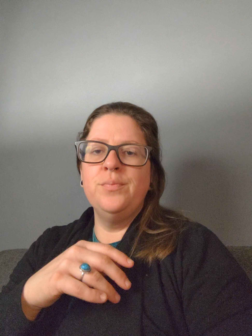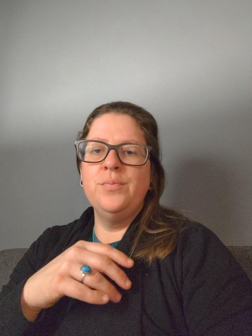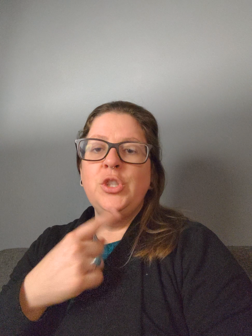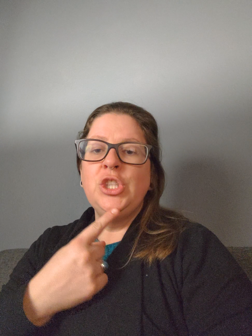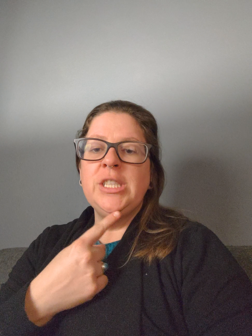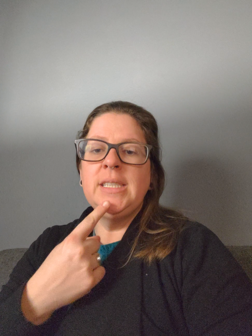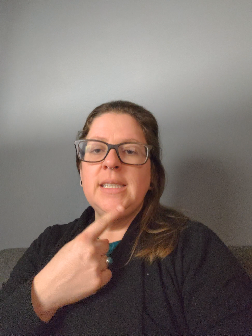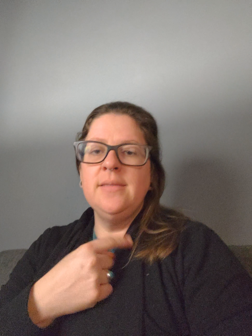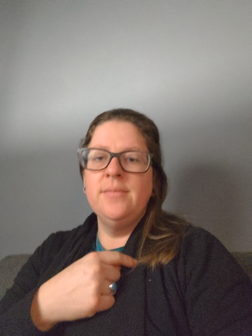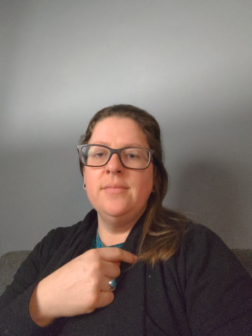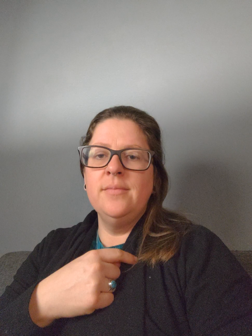chin